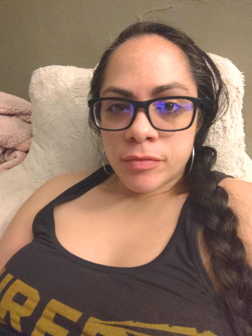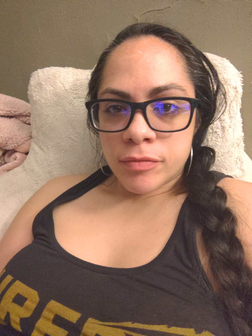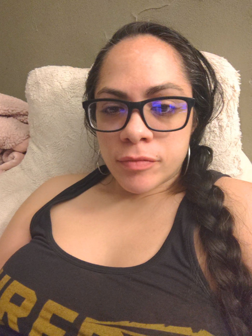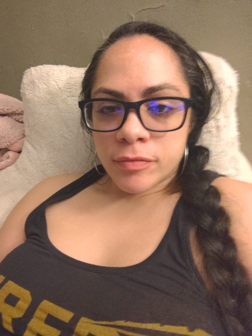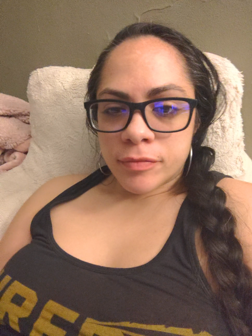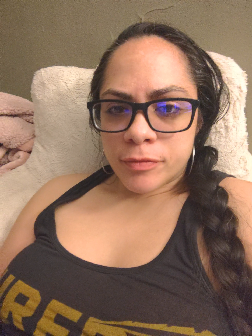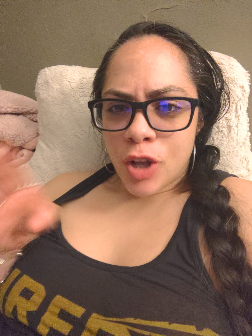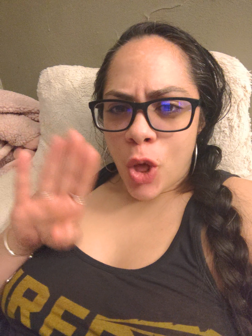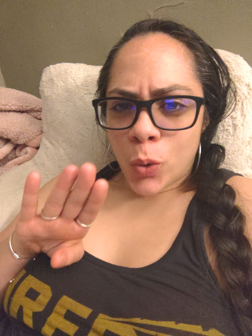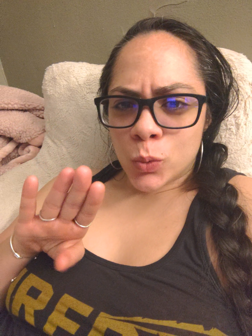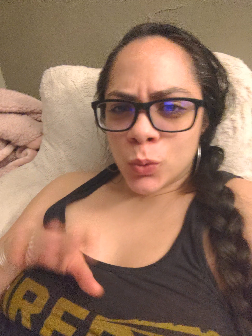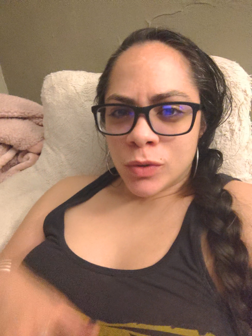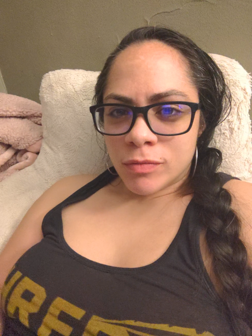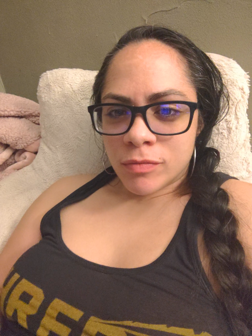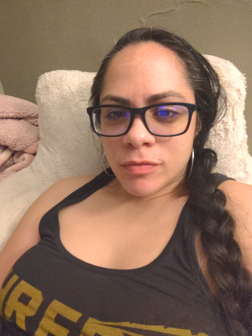close